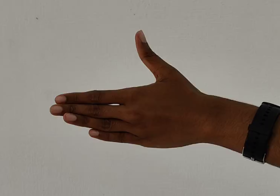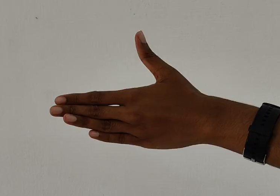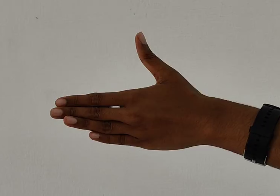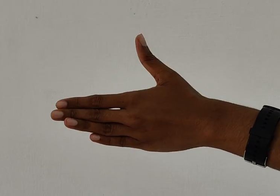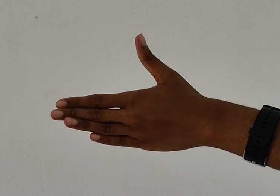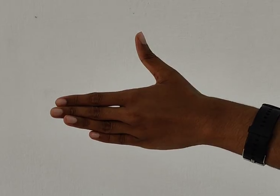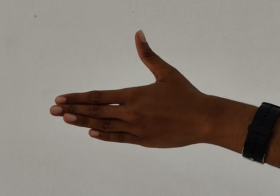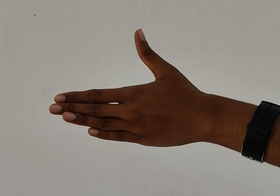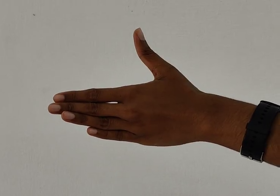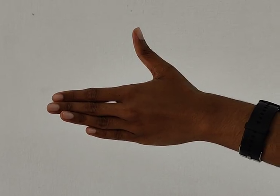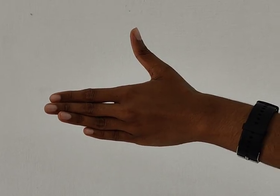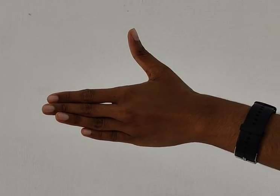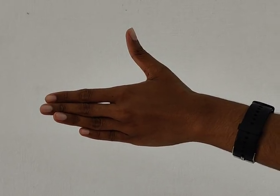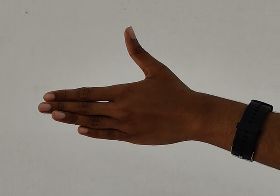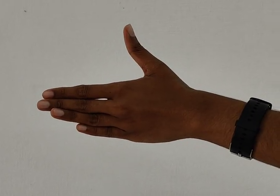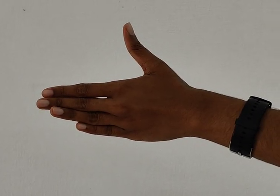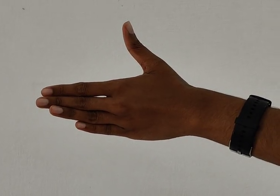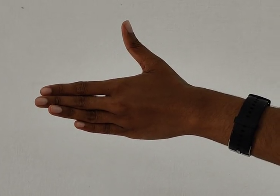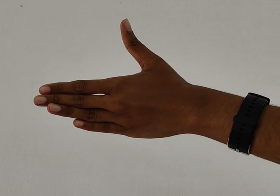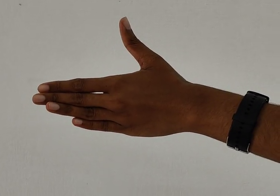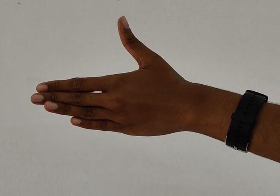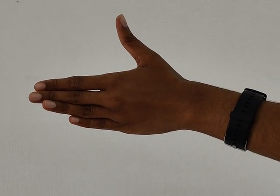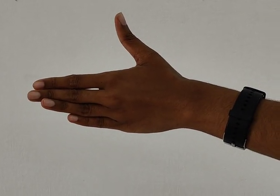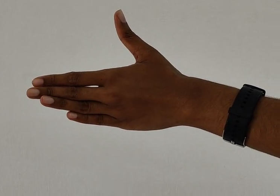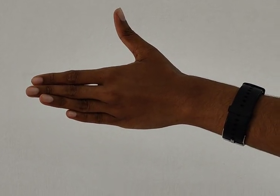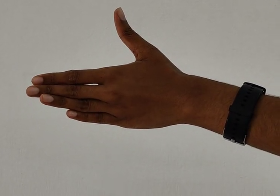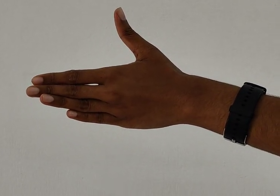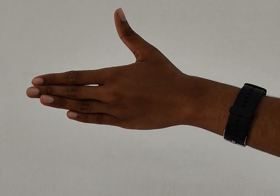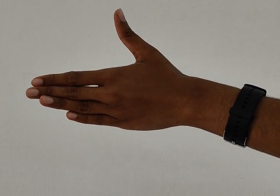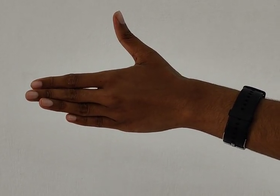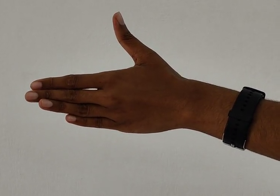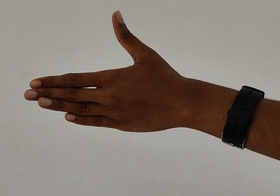ആ